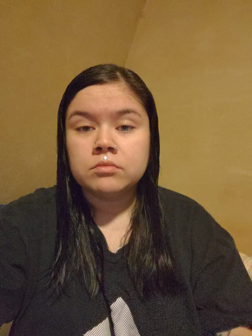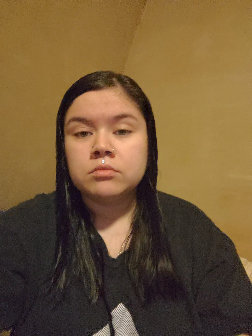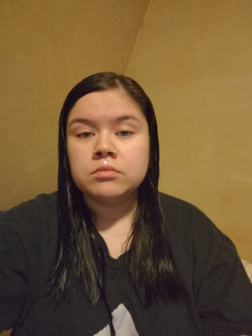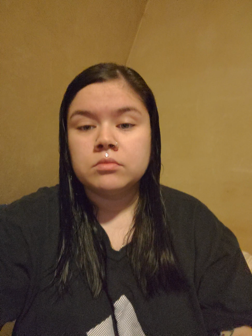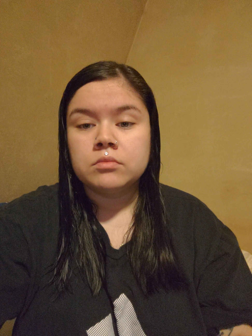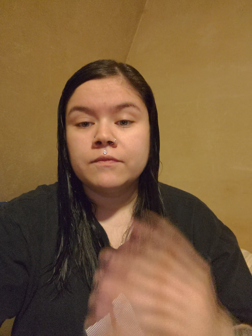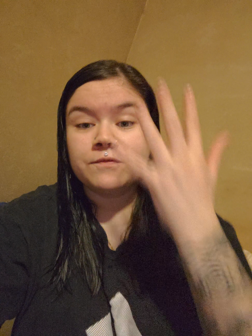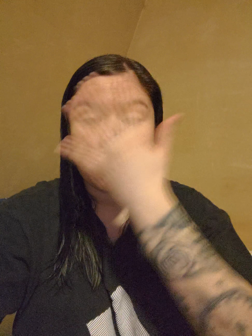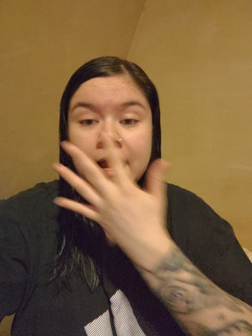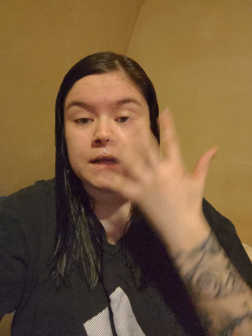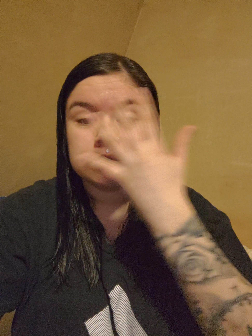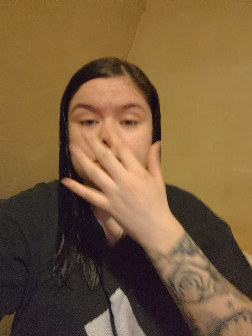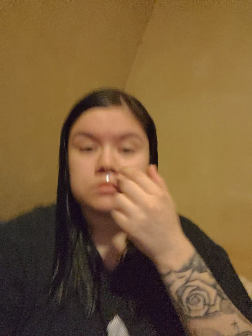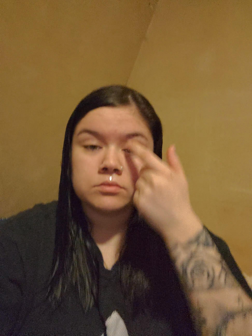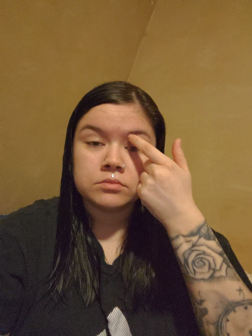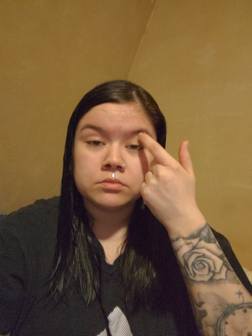face